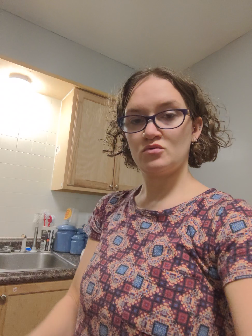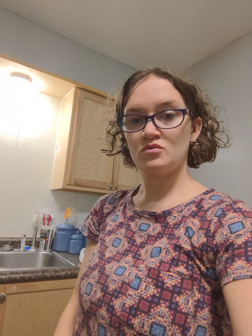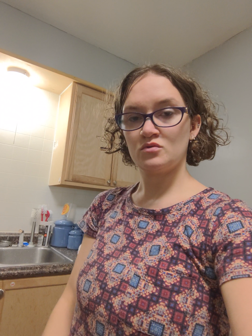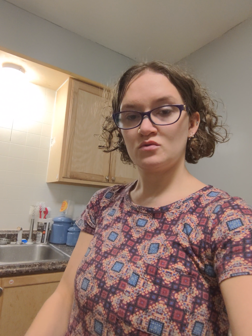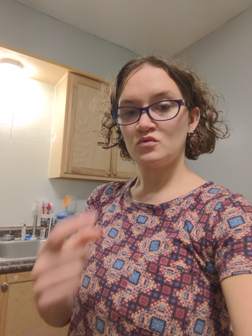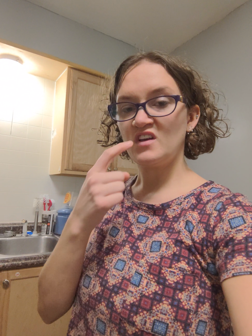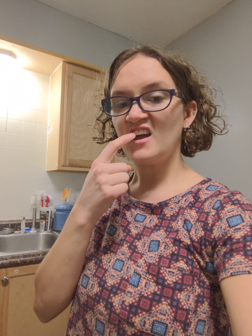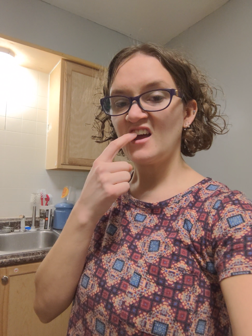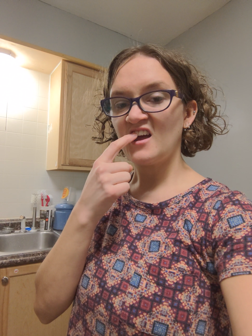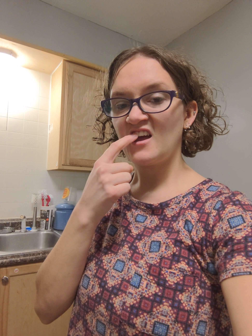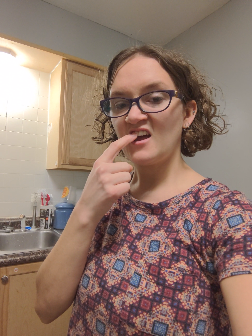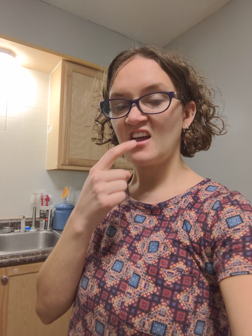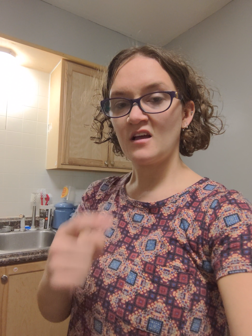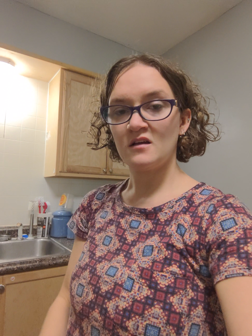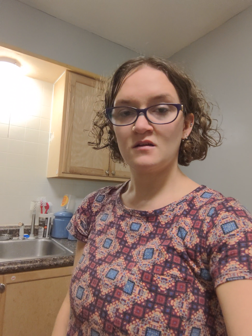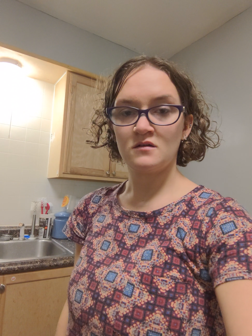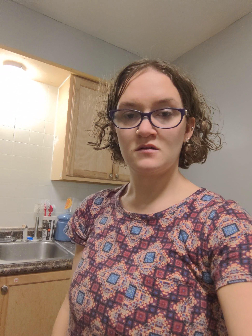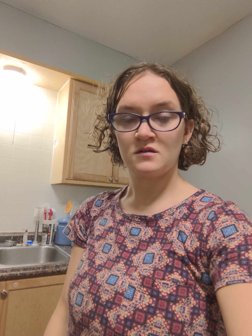tooth